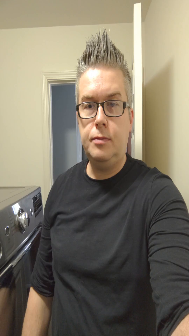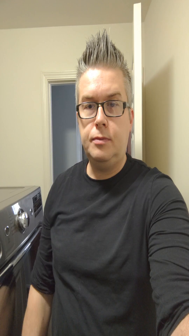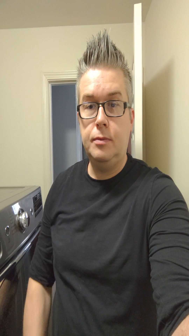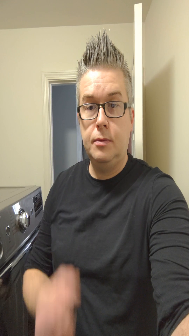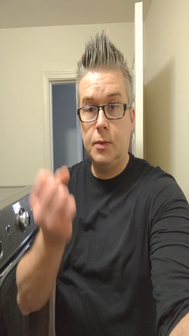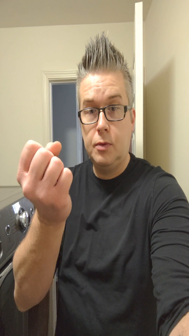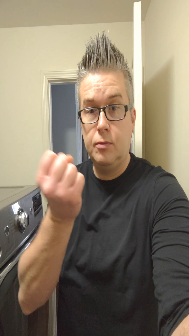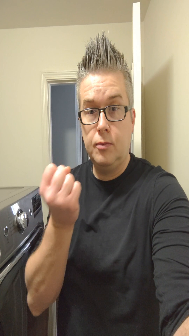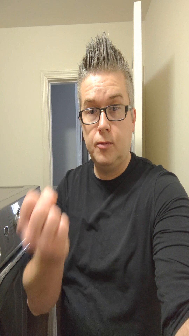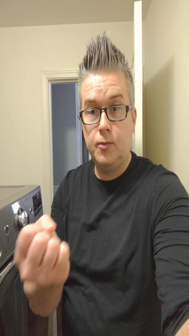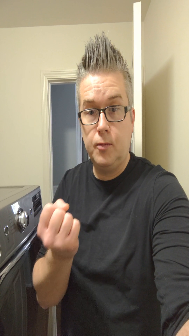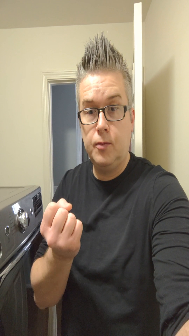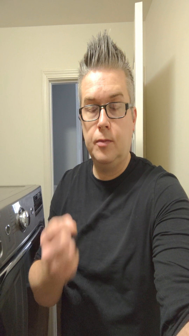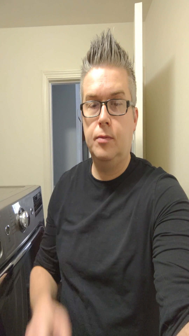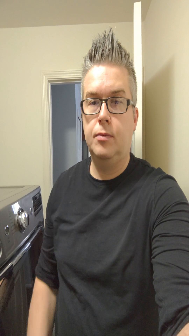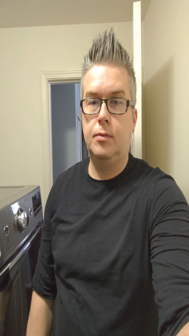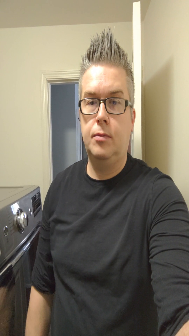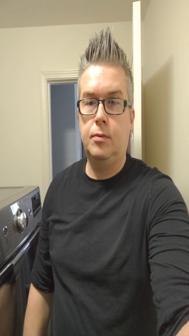drawer